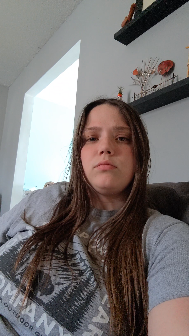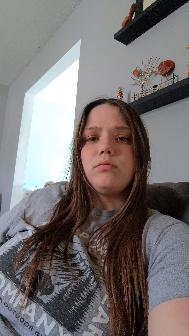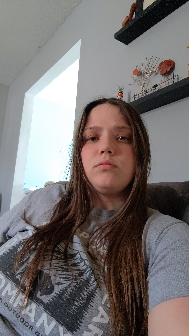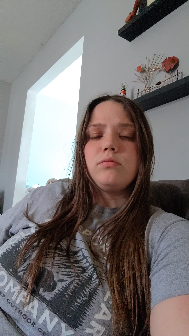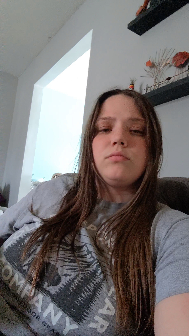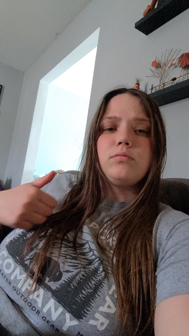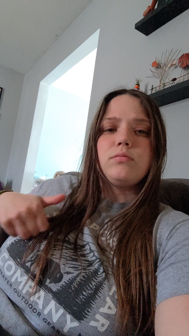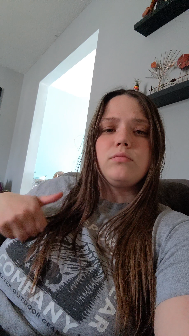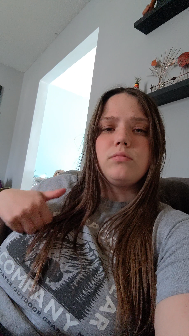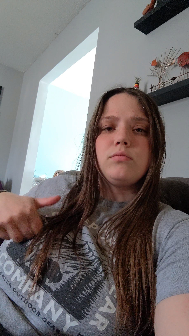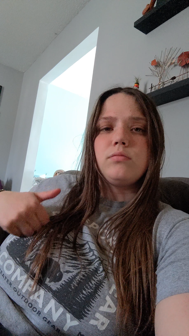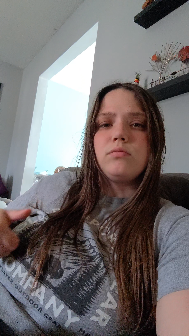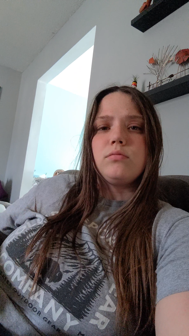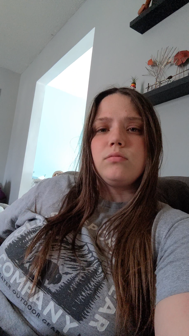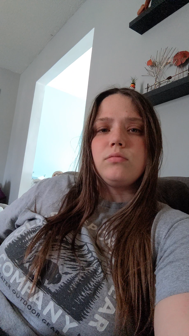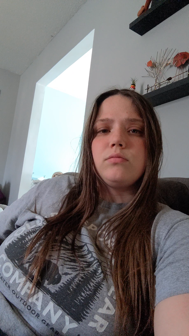bathtub